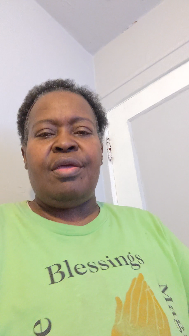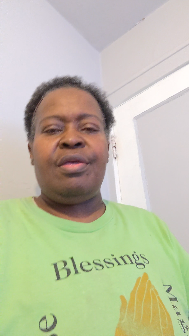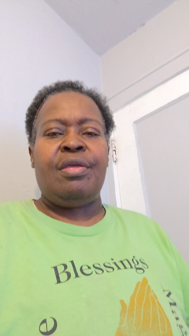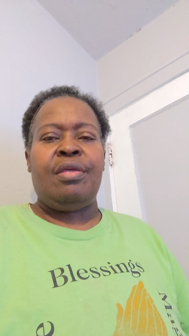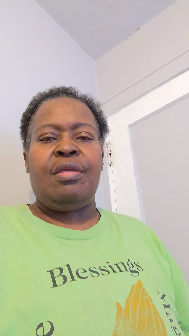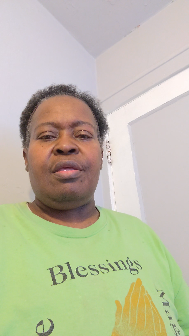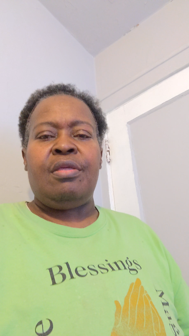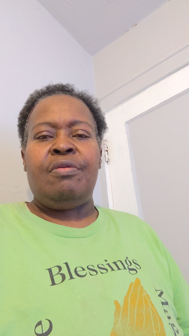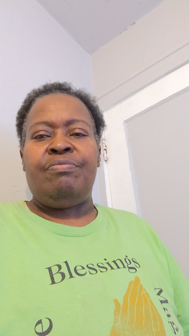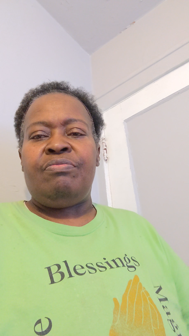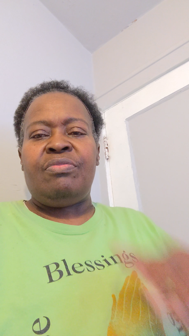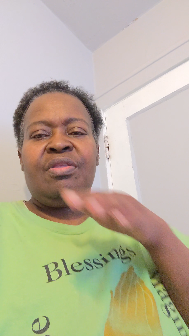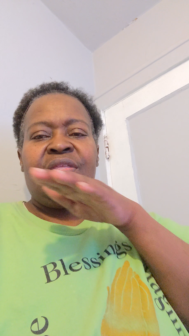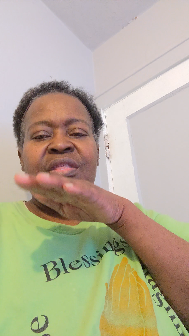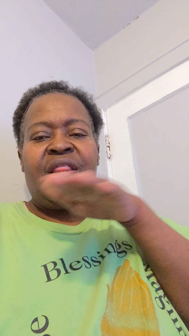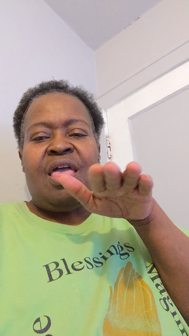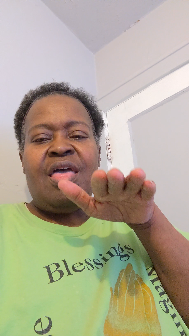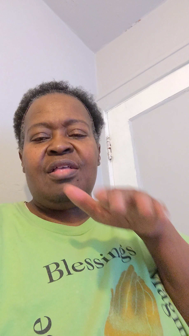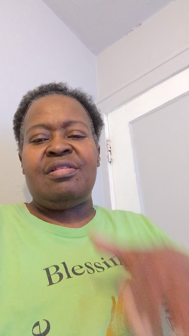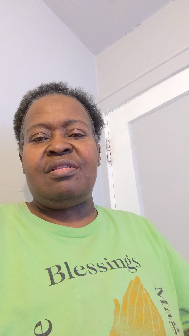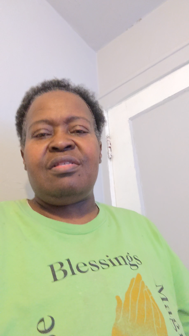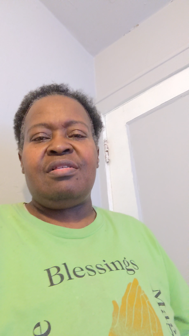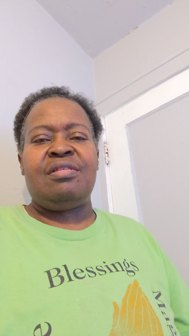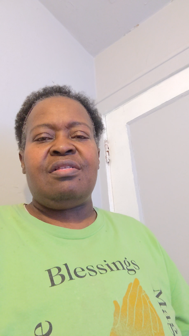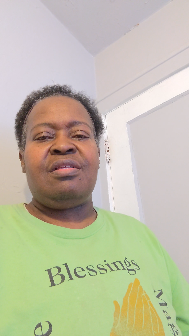nice